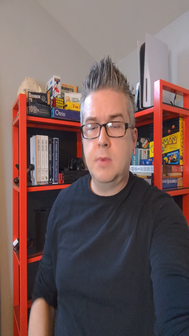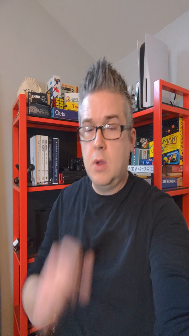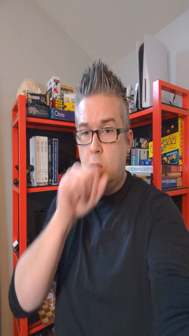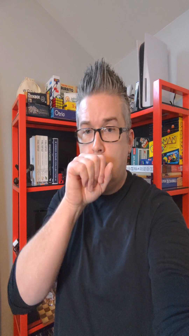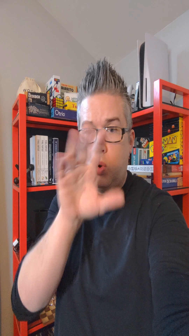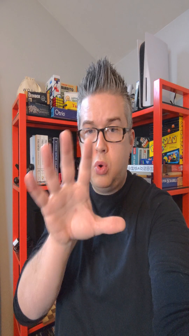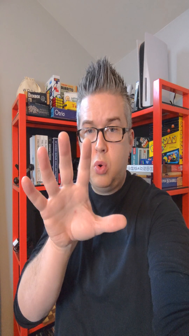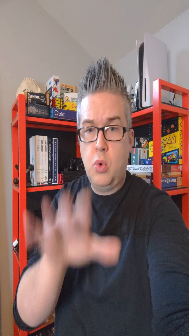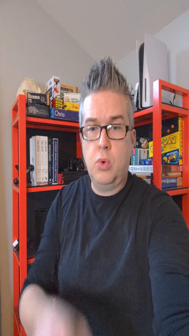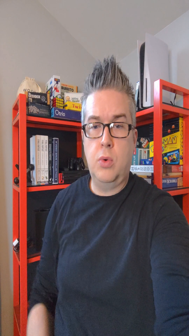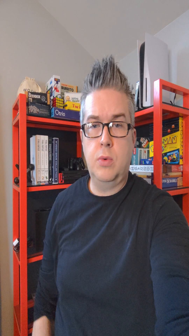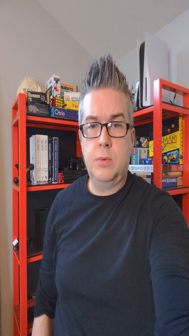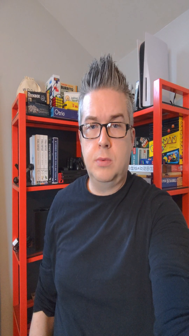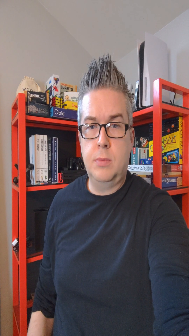blow